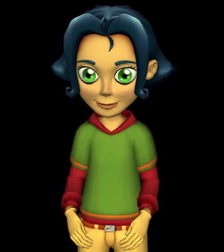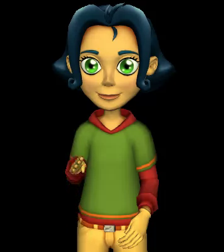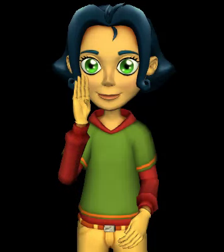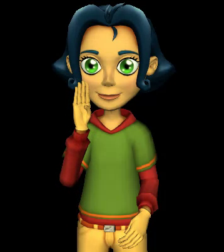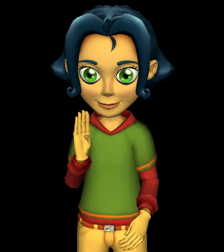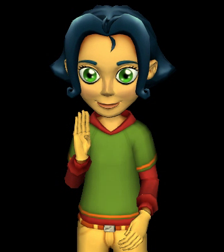من فضلك